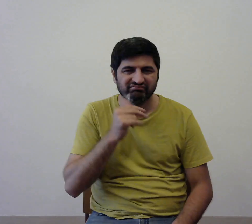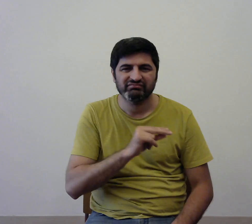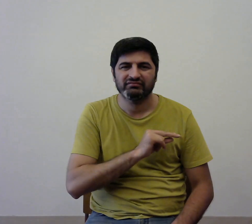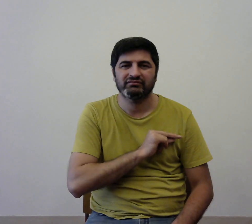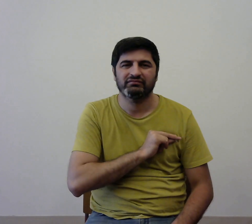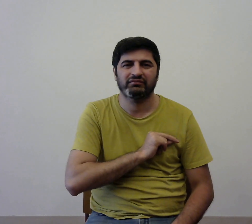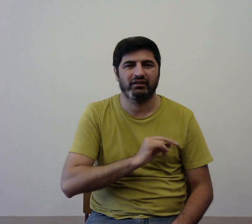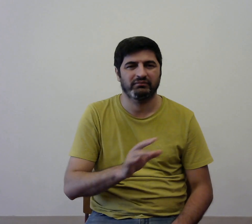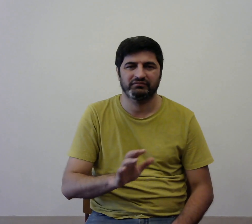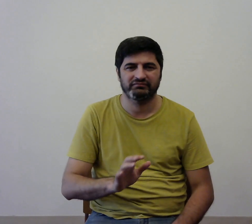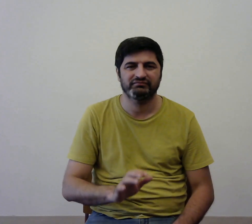işləmir